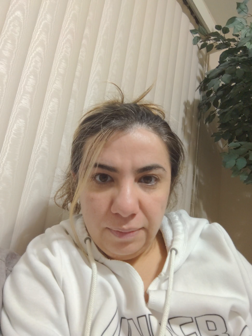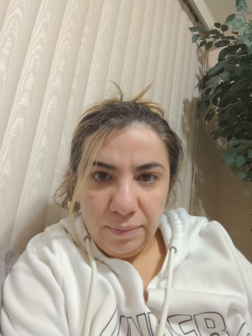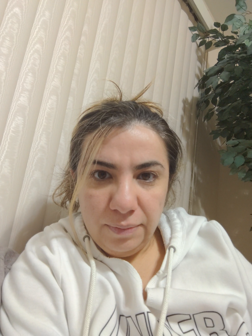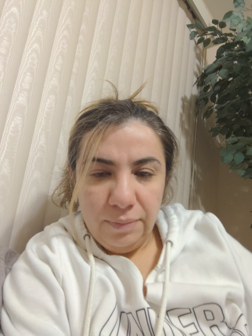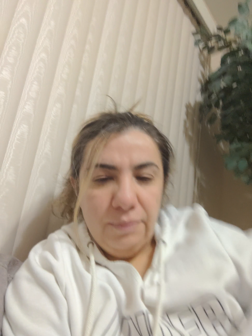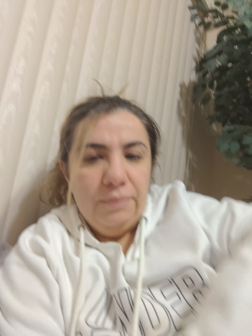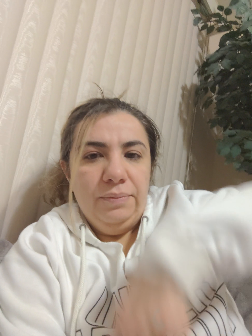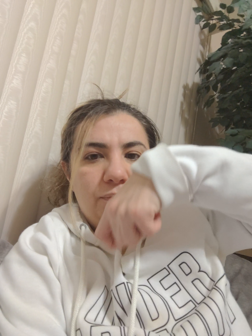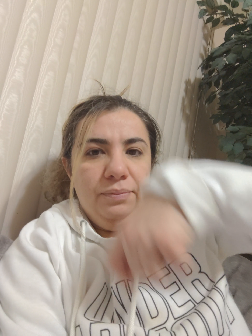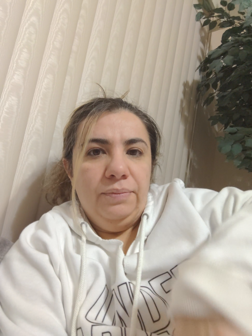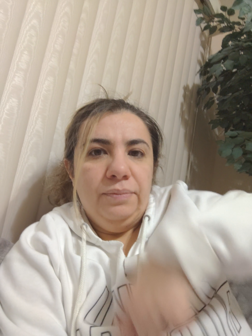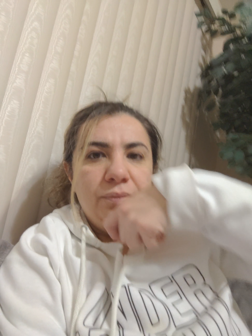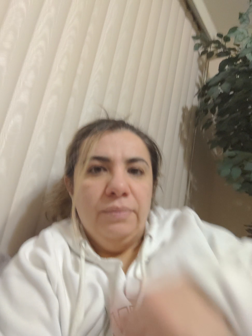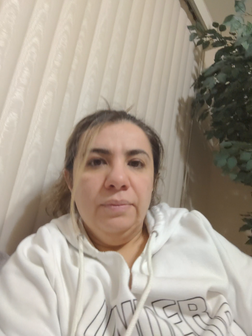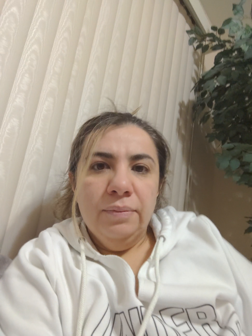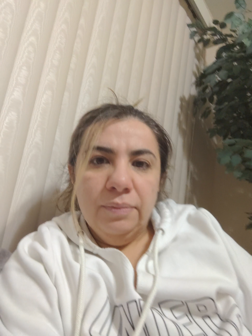zipper